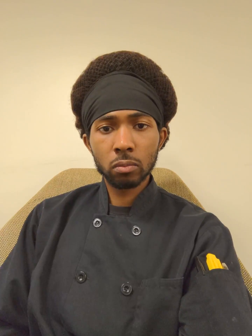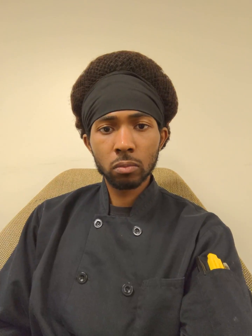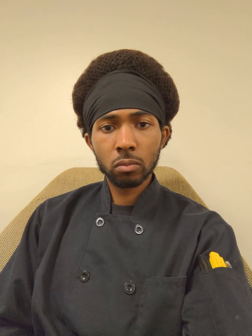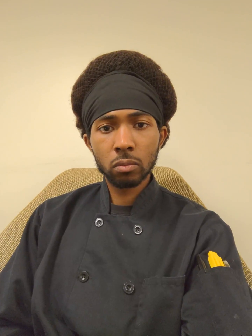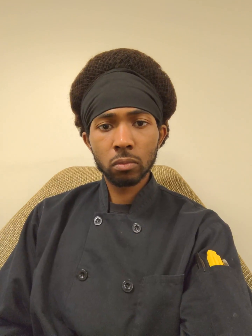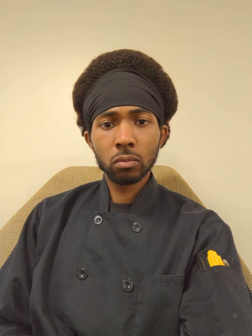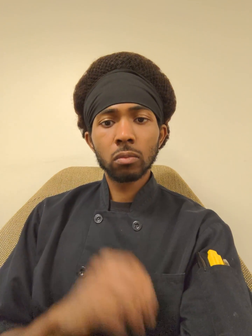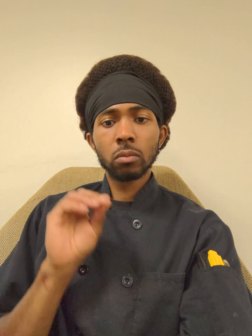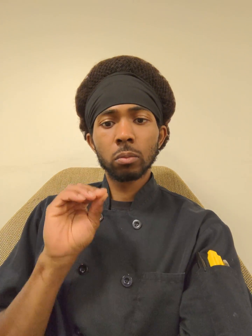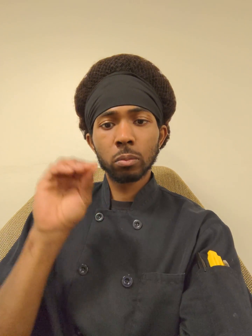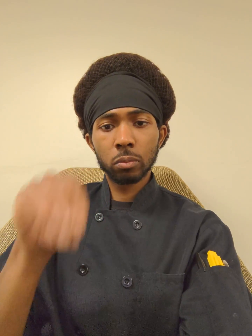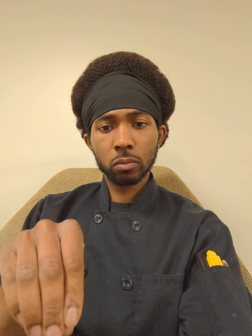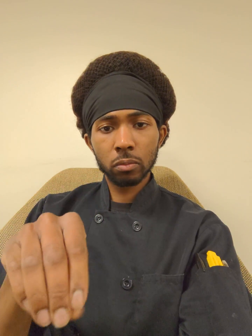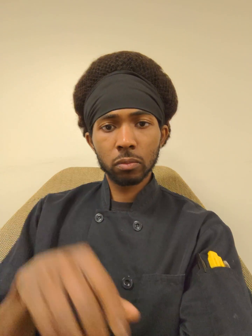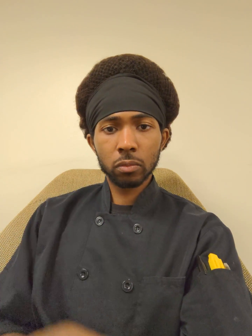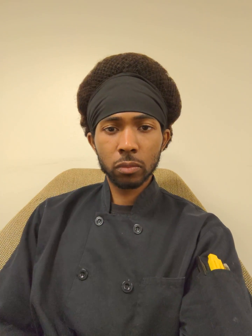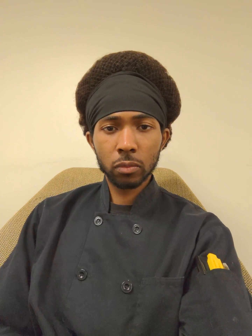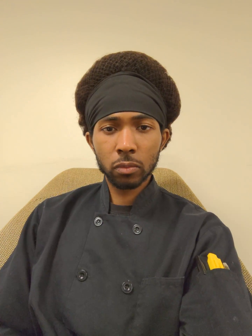put